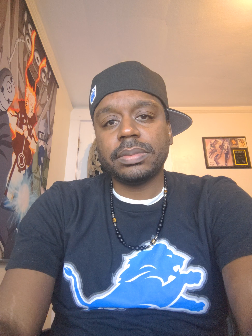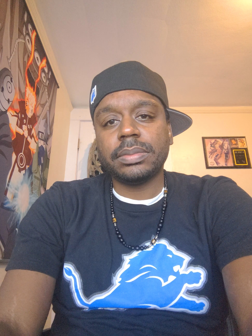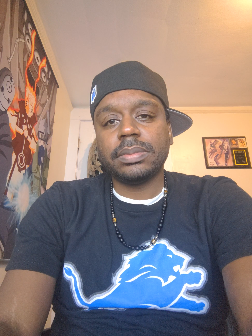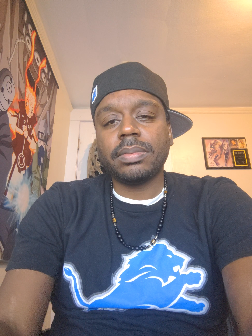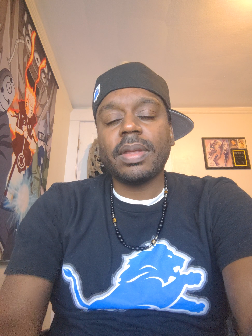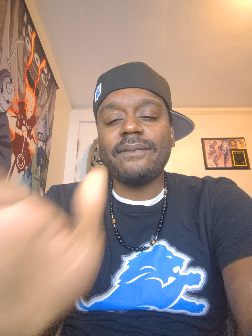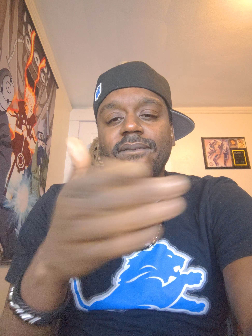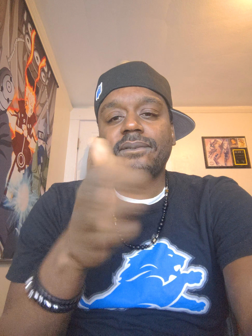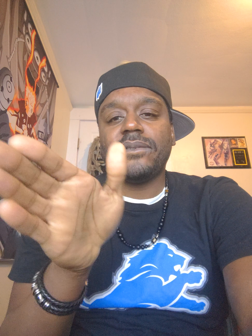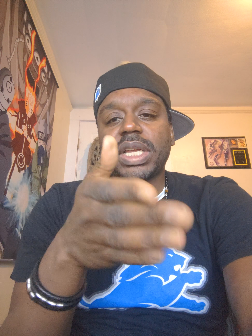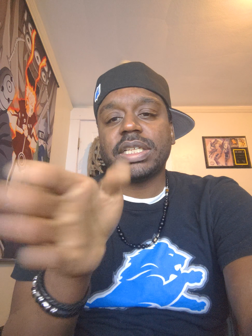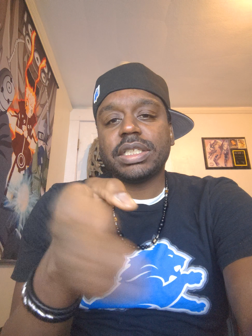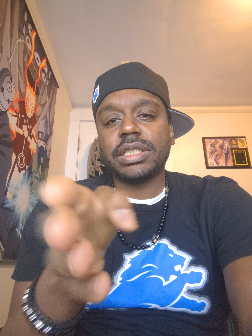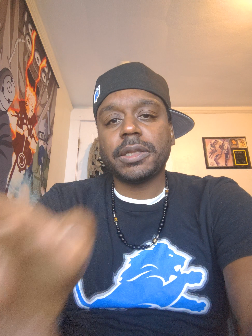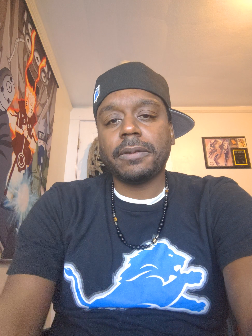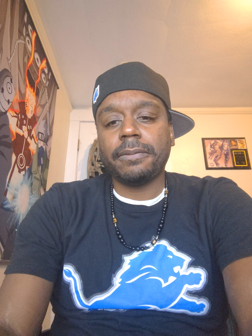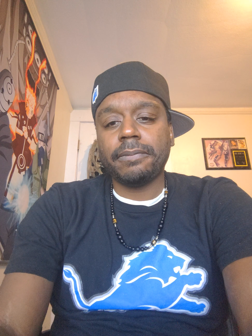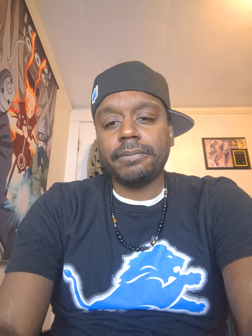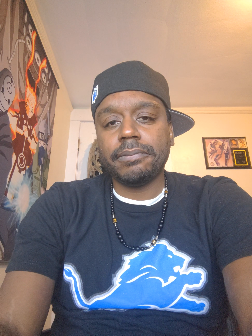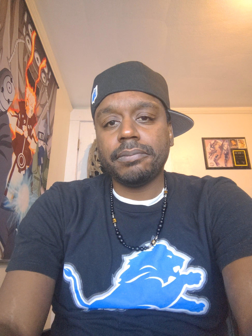fish